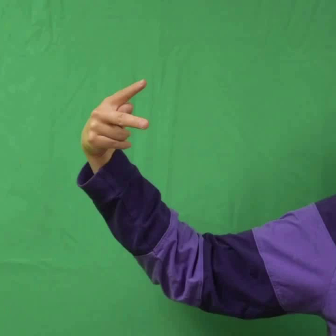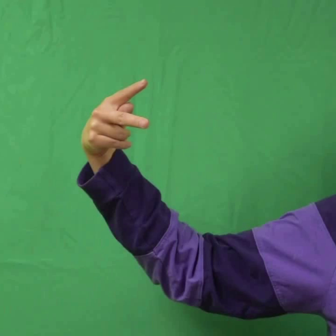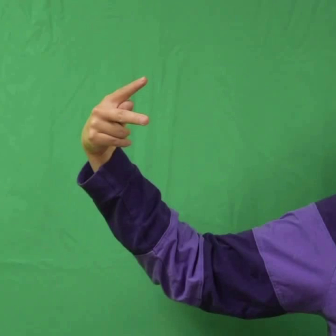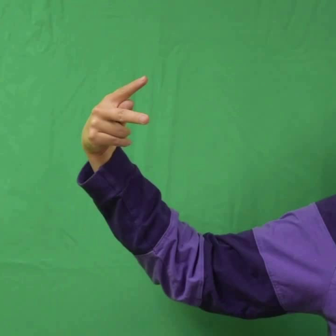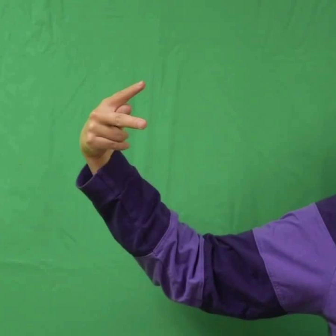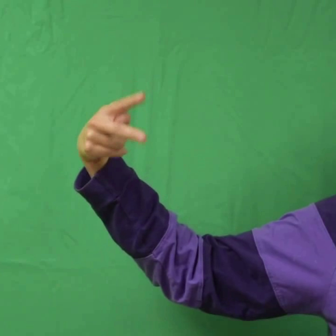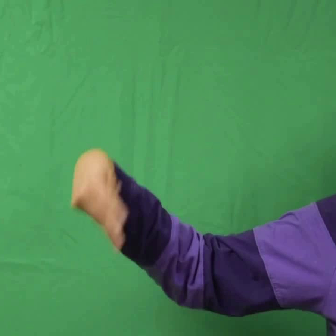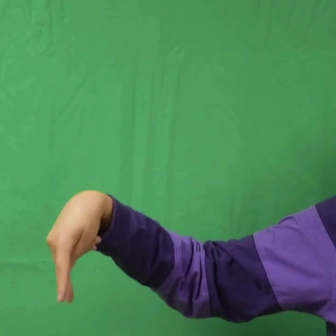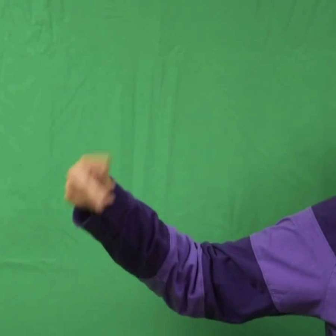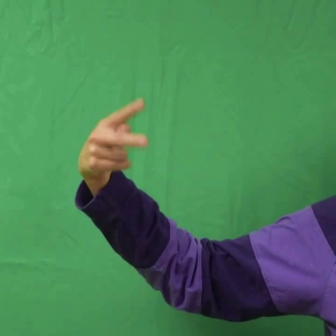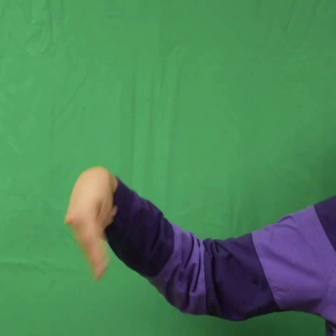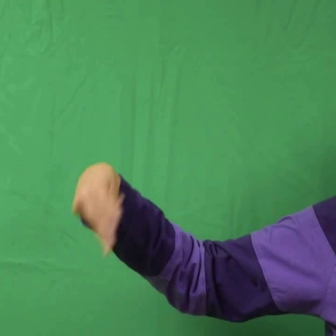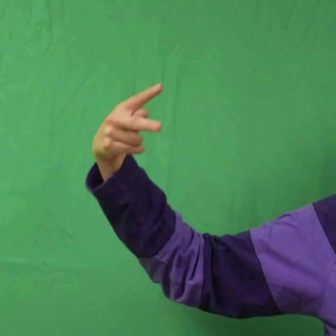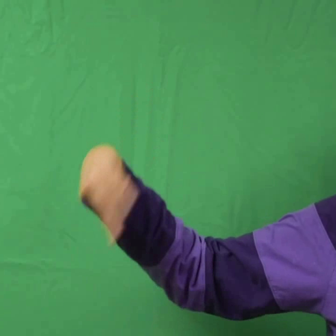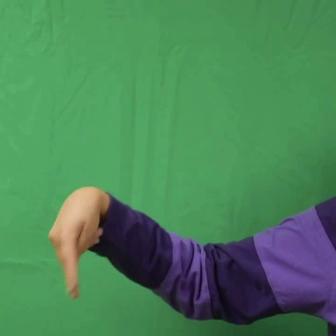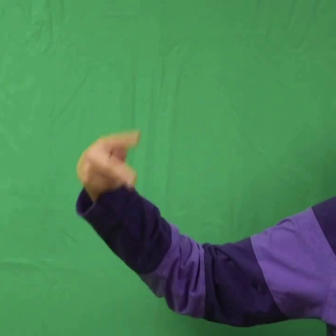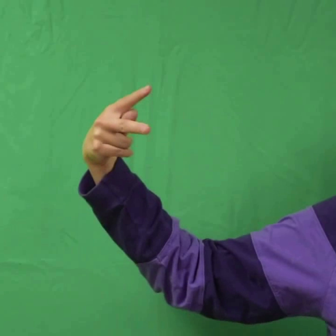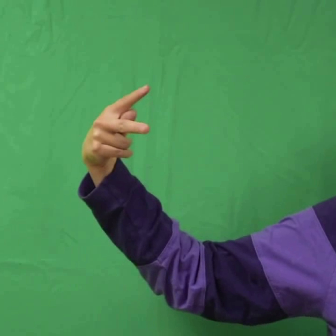K